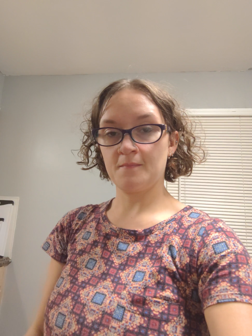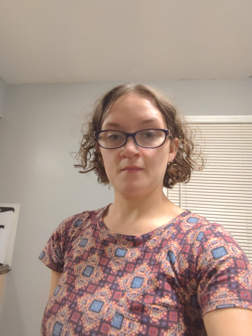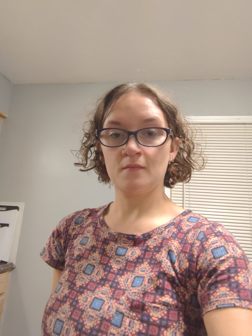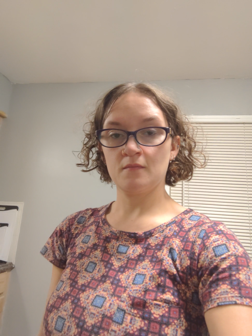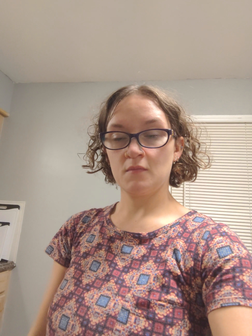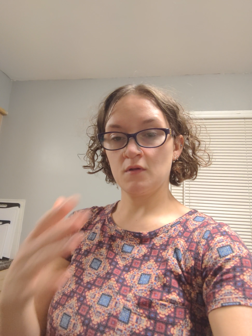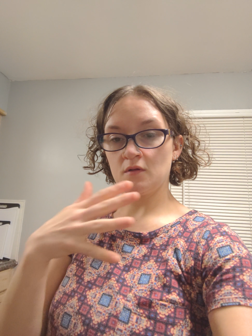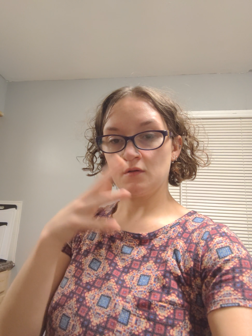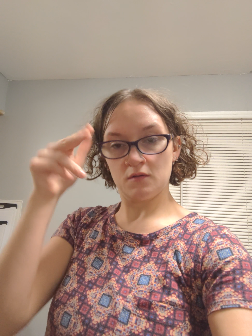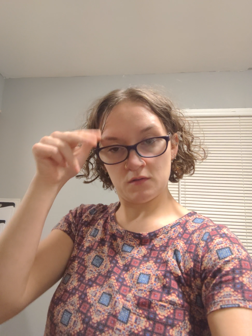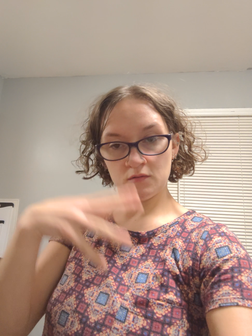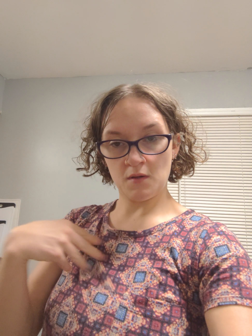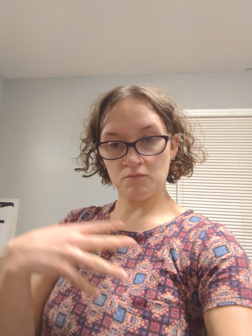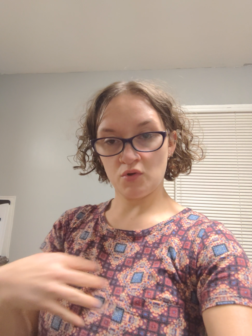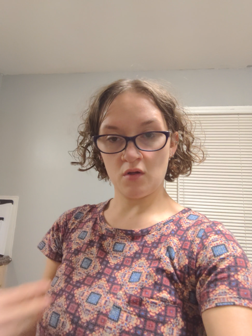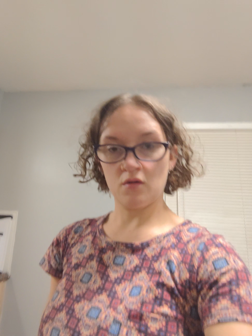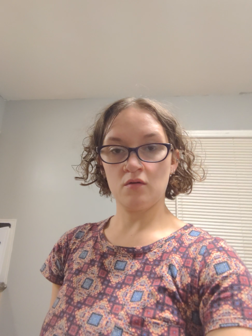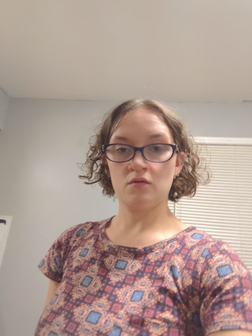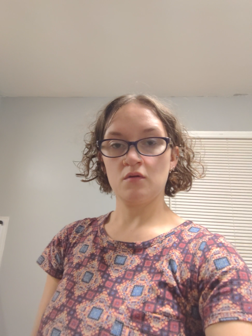zebra